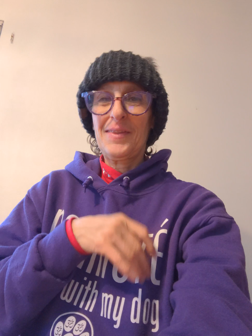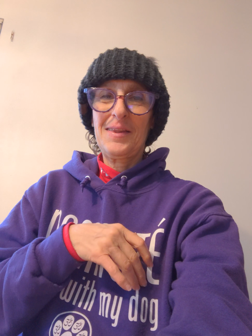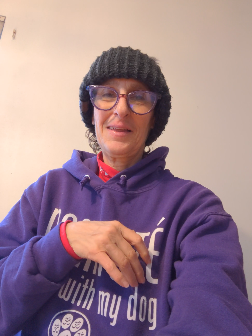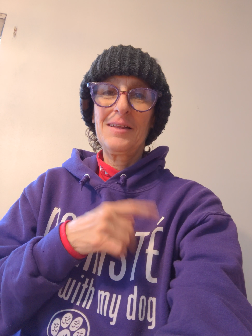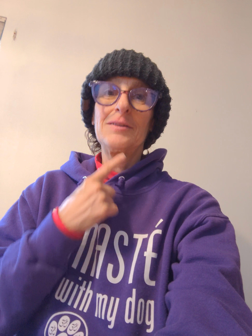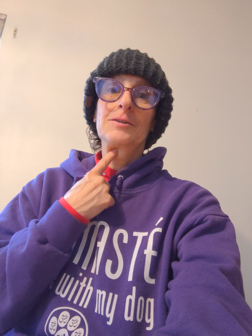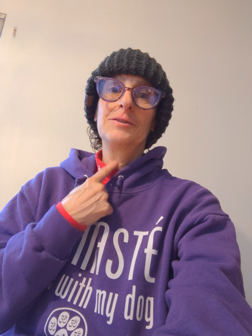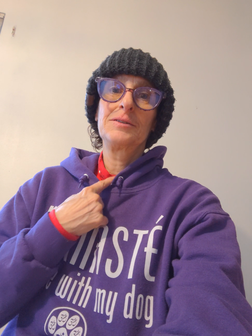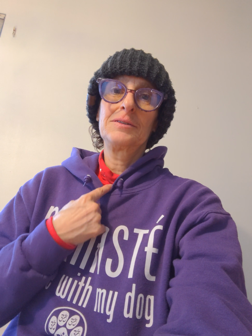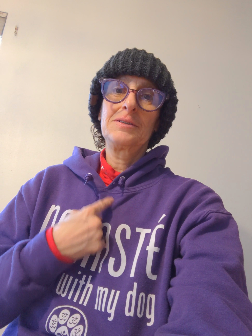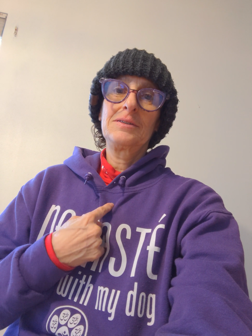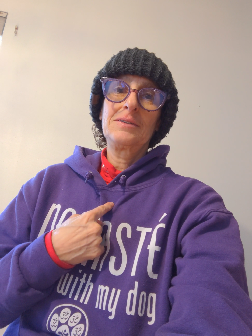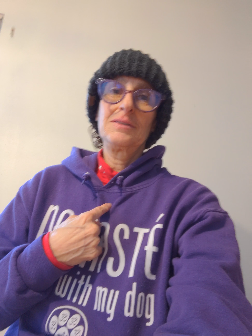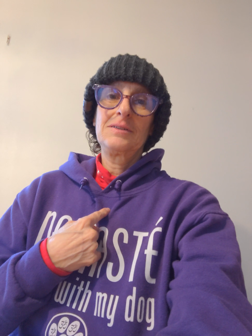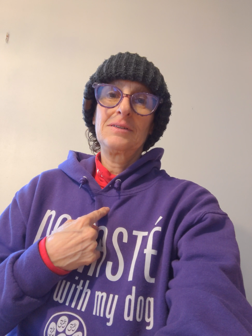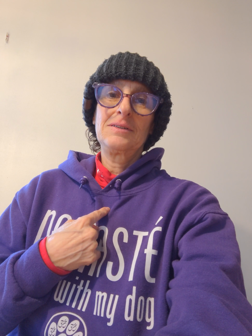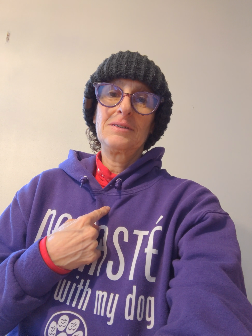thirsty